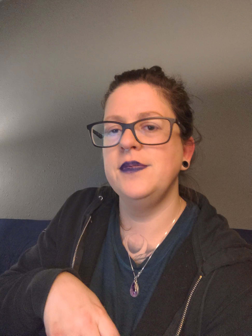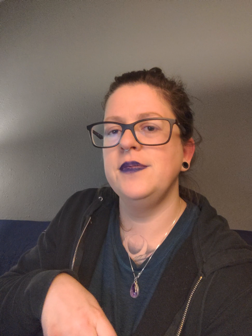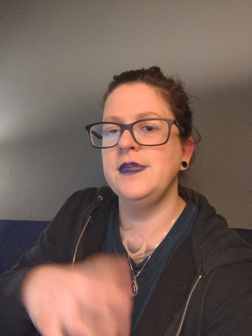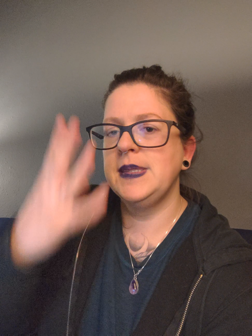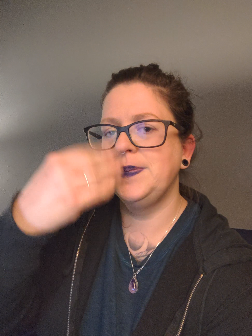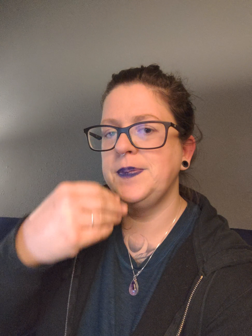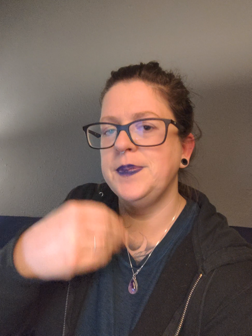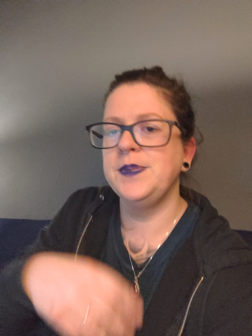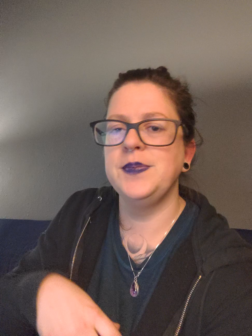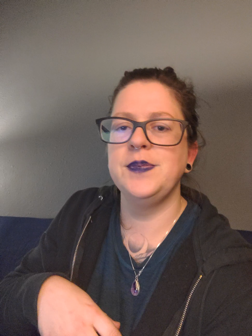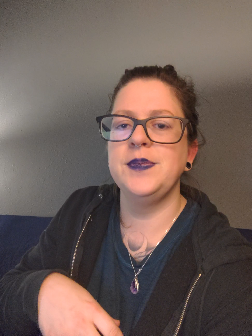sleep